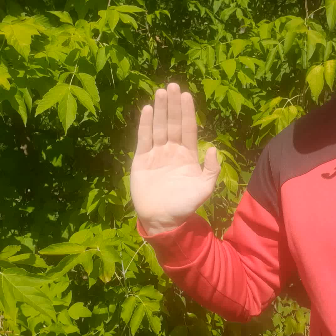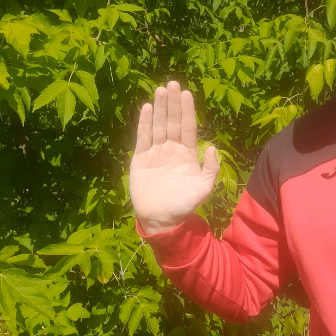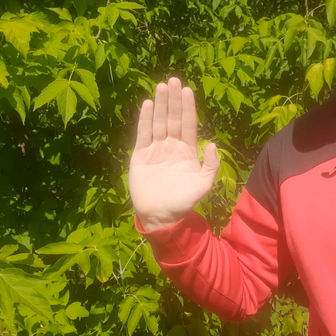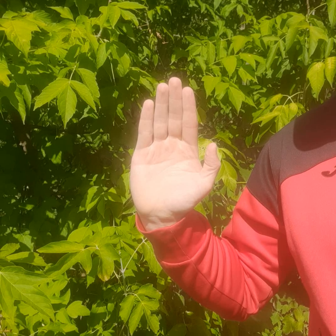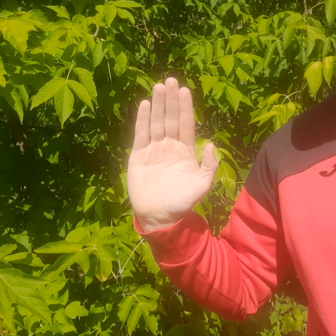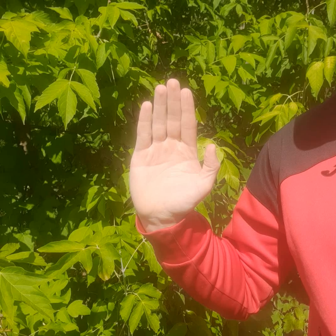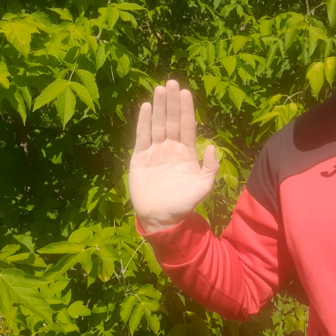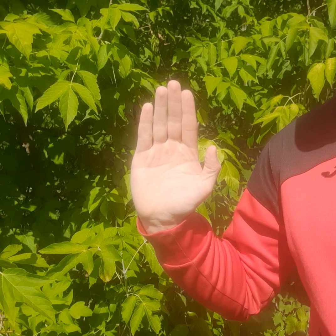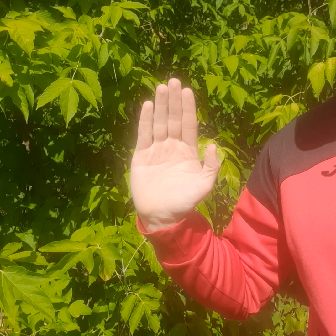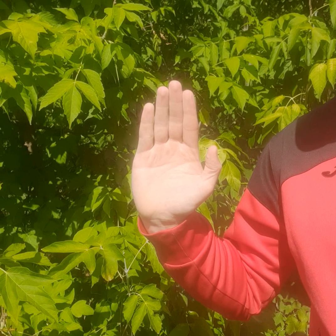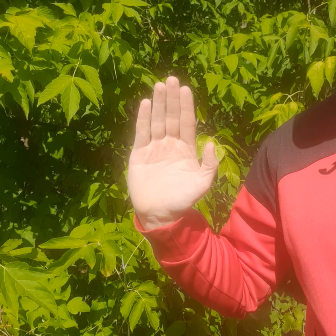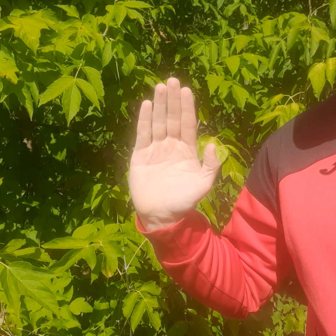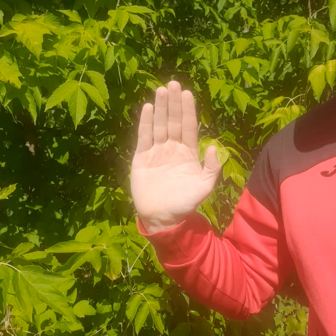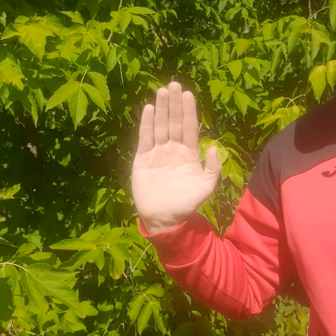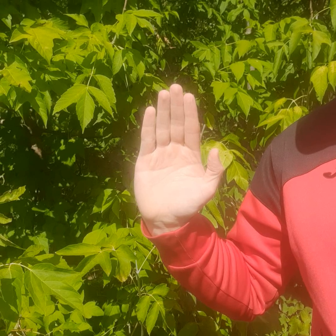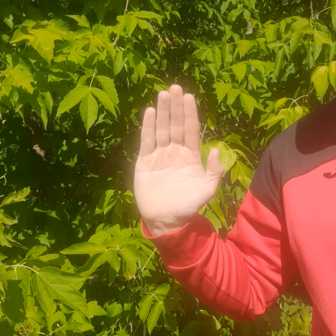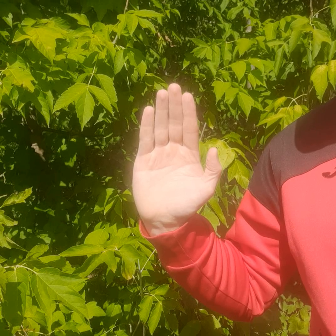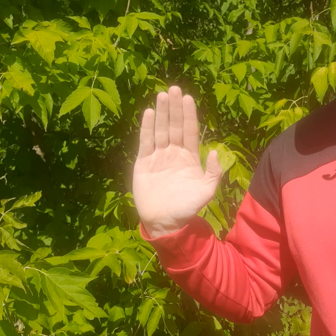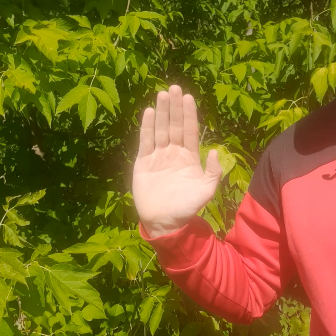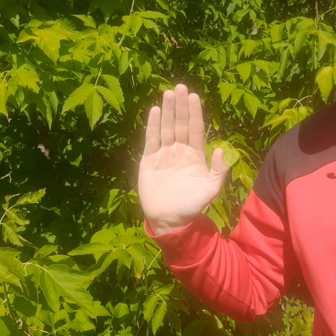В